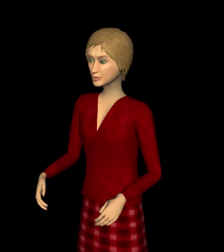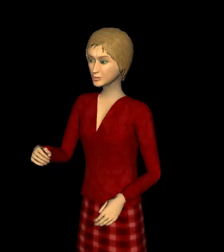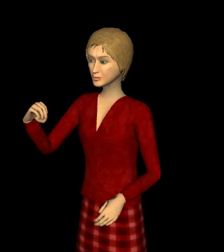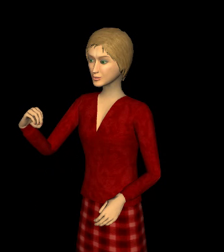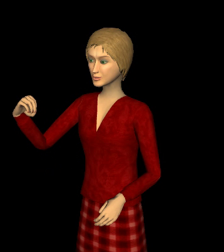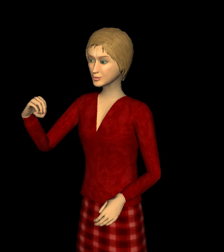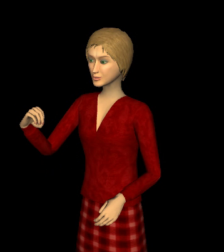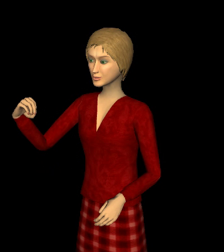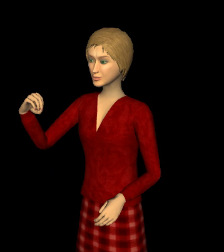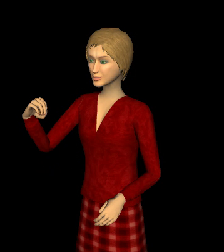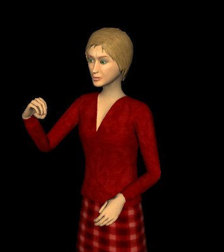أكتوبر